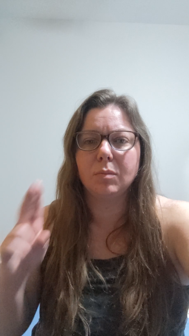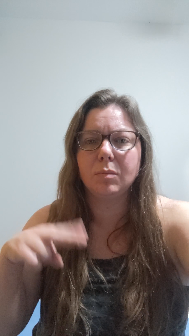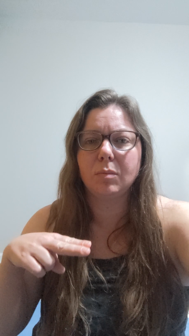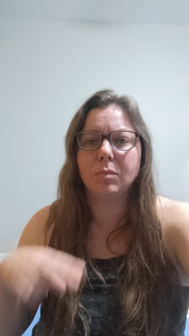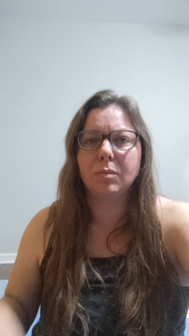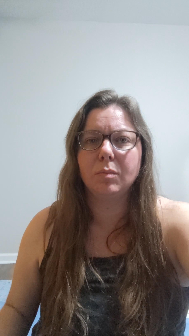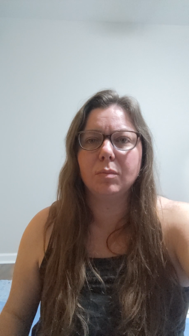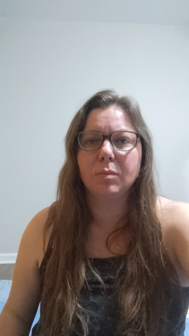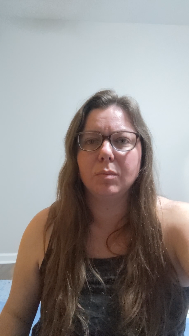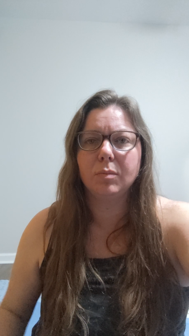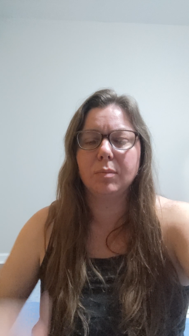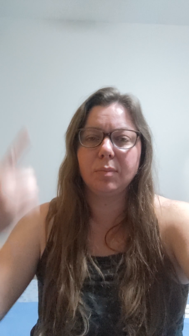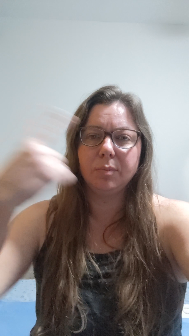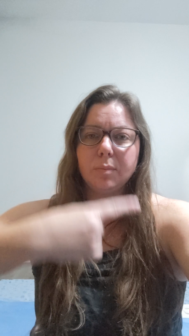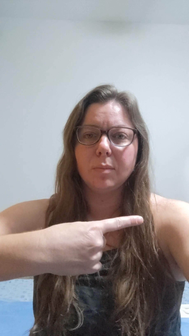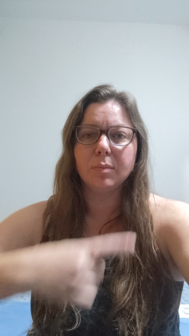day